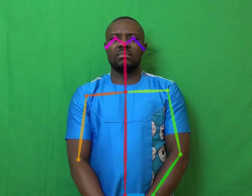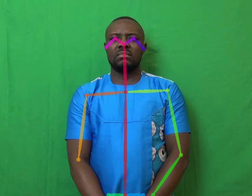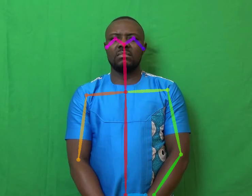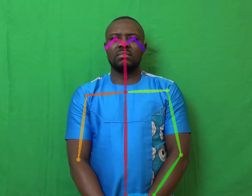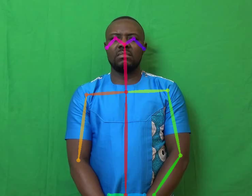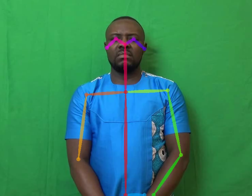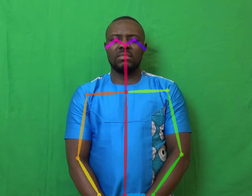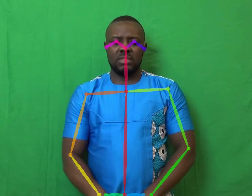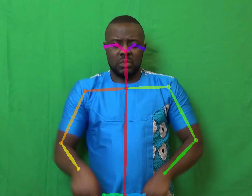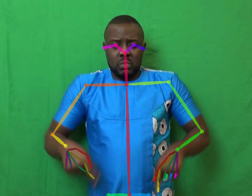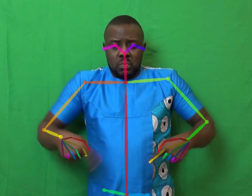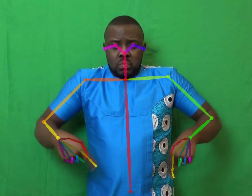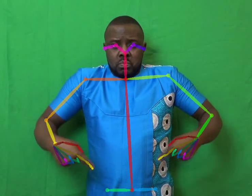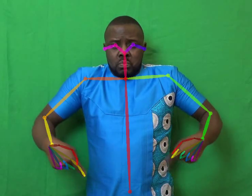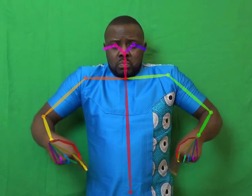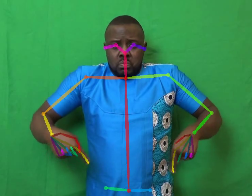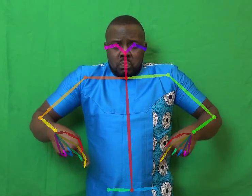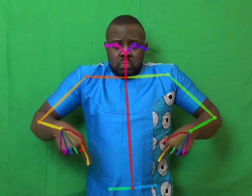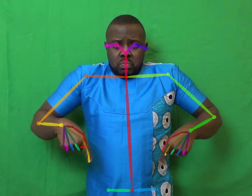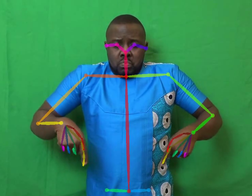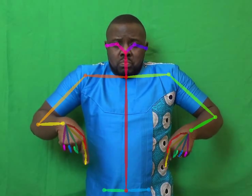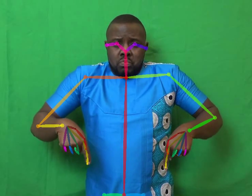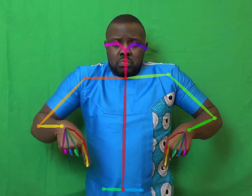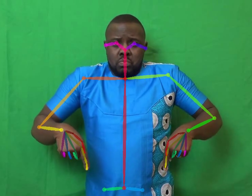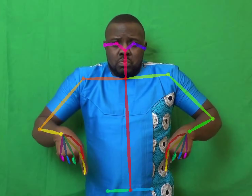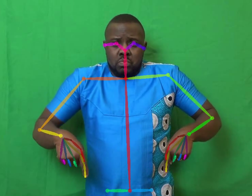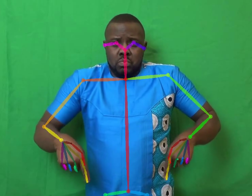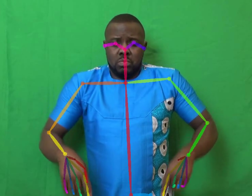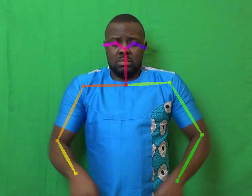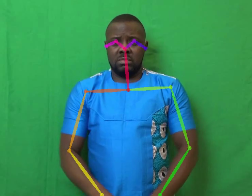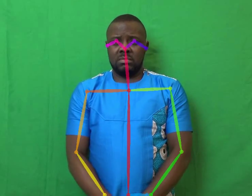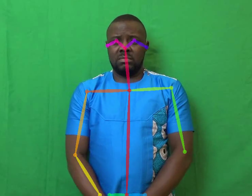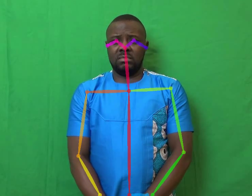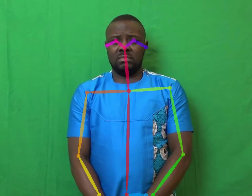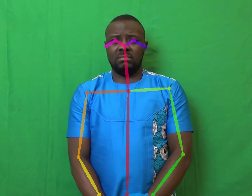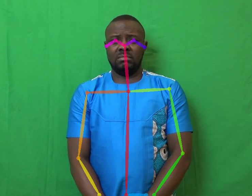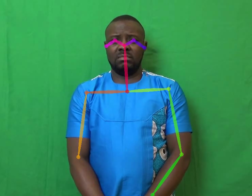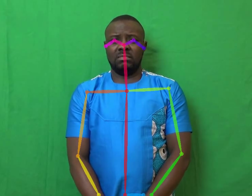nervous